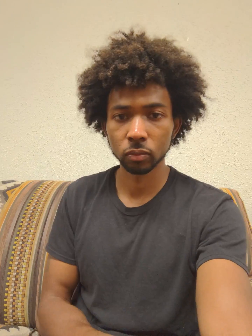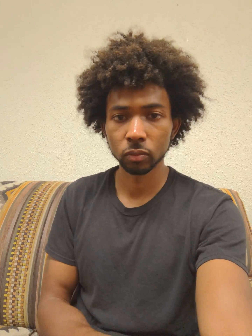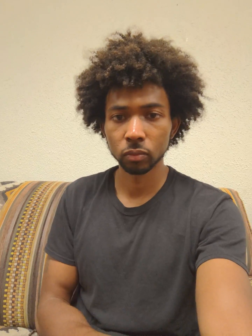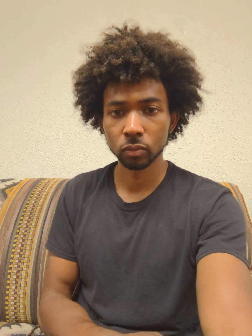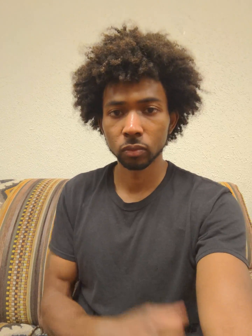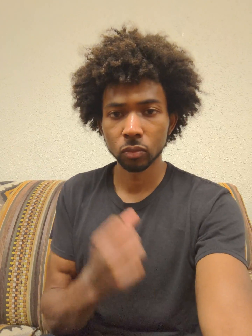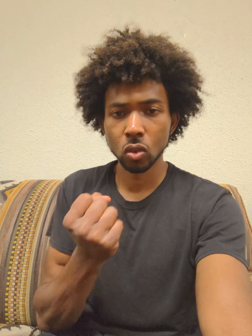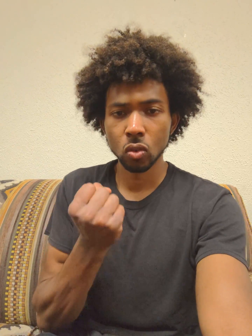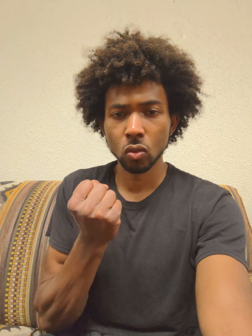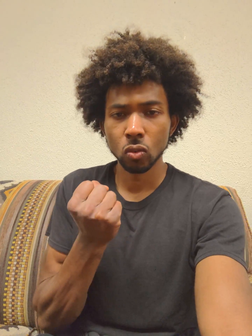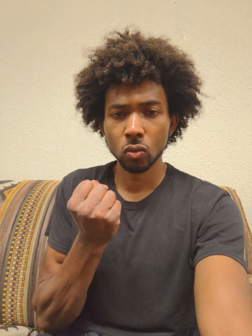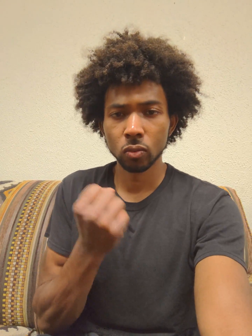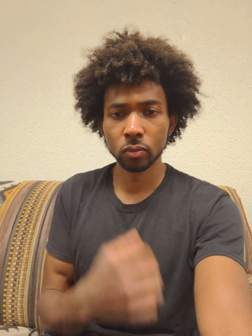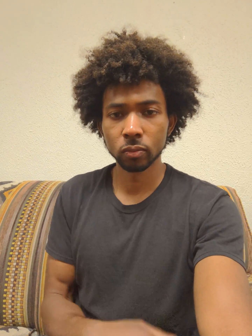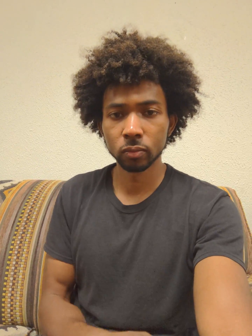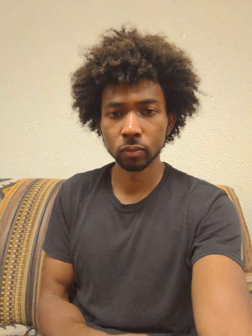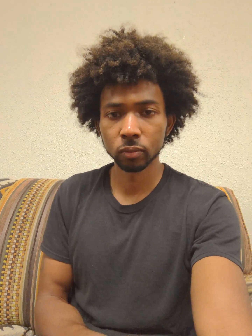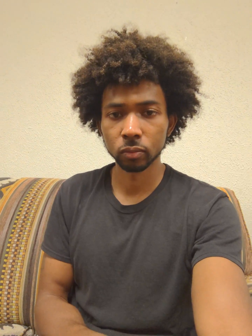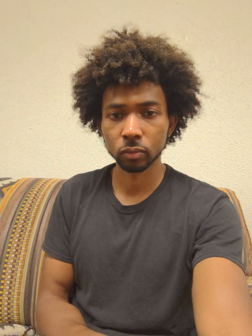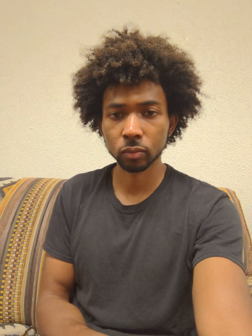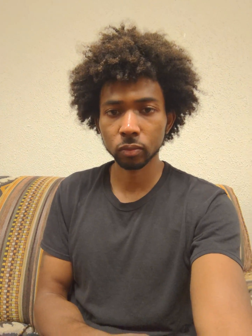hold